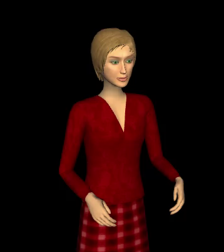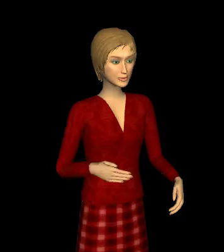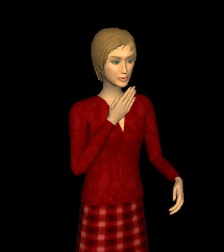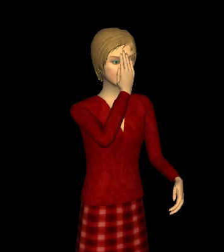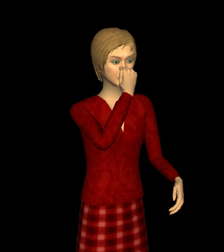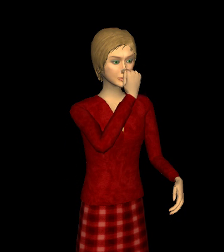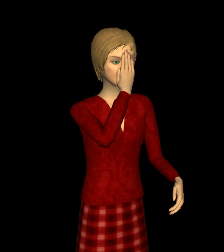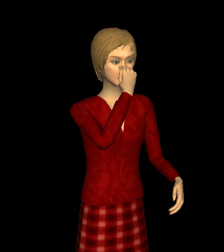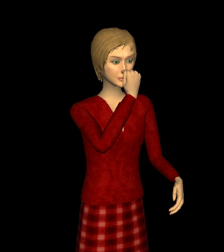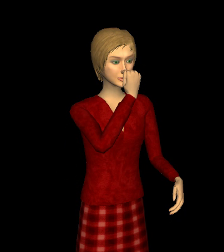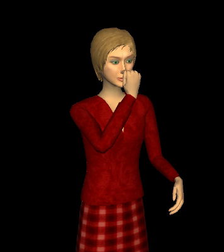فبراير